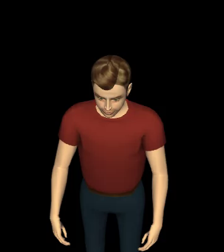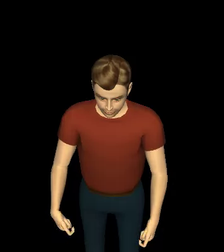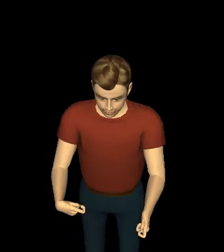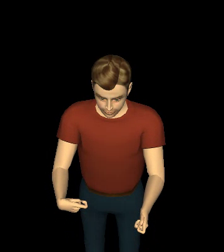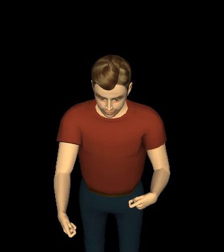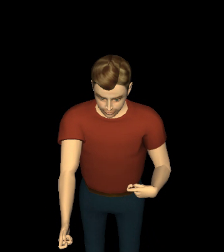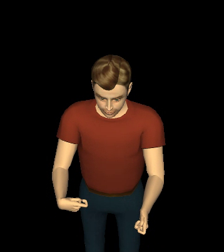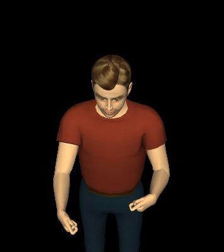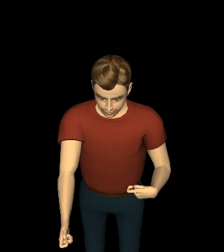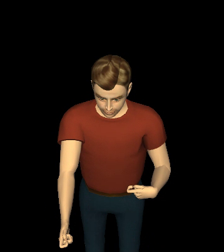تجارة